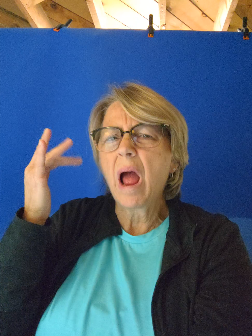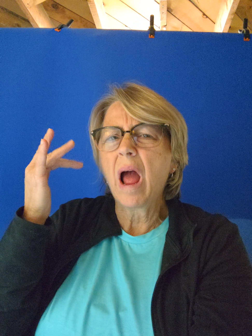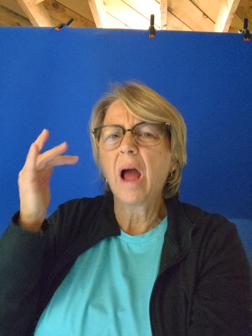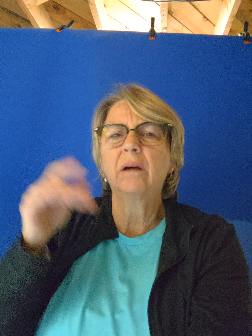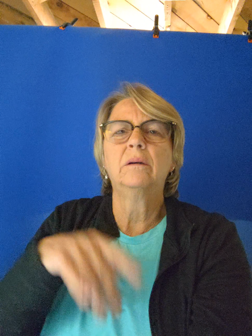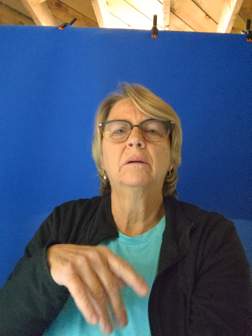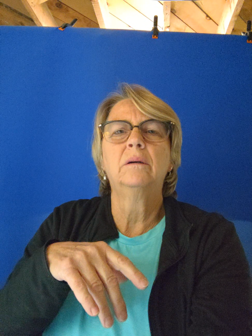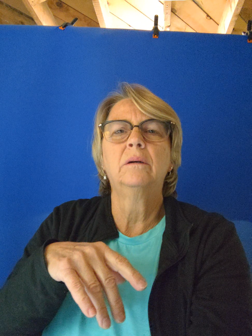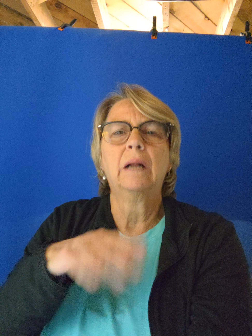why